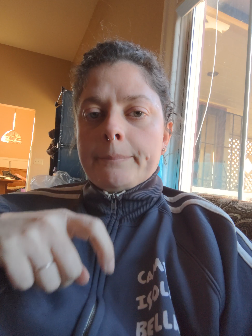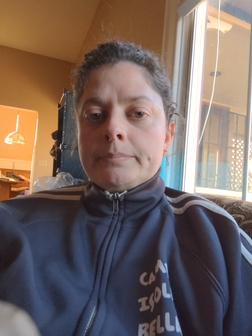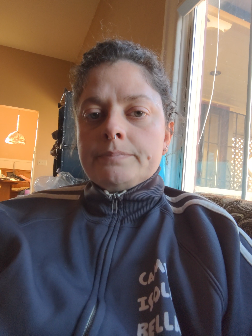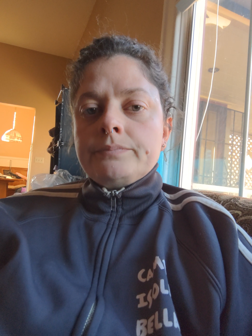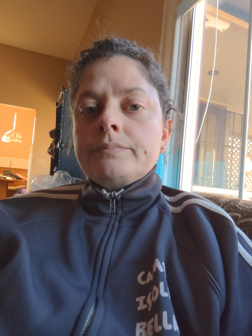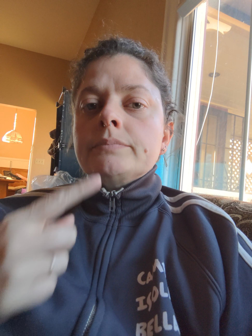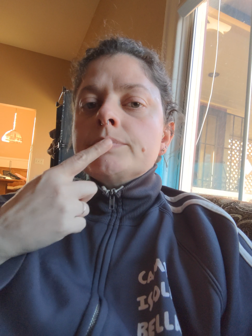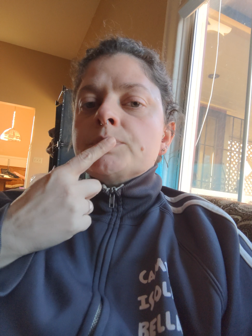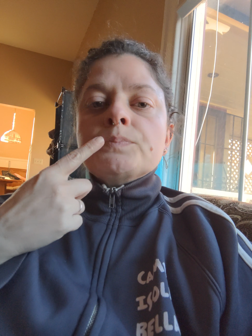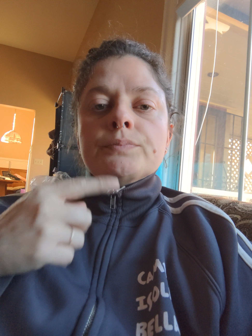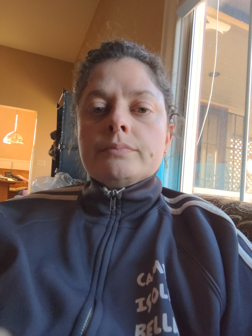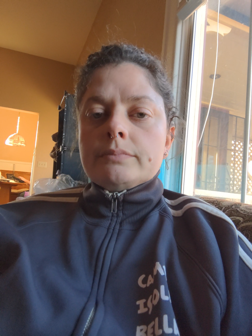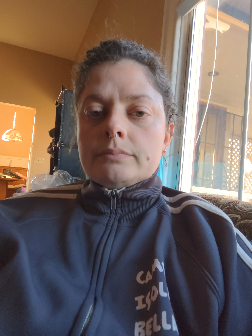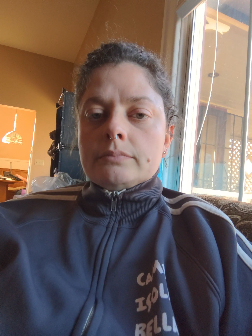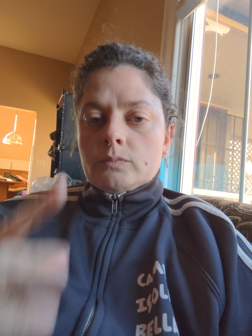lips